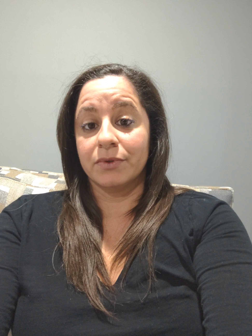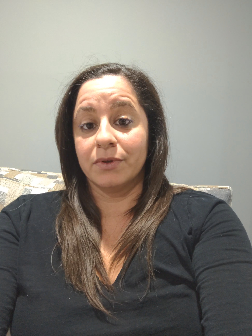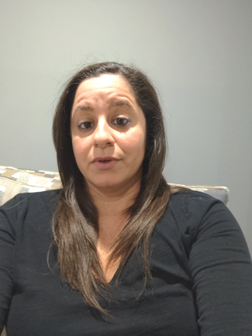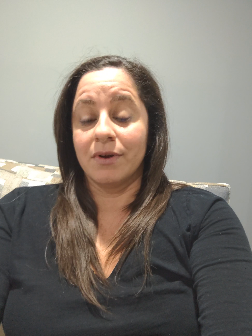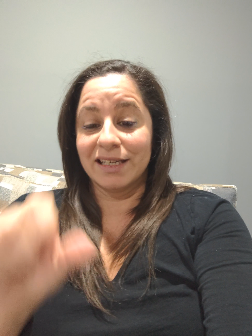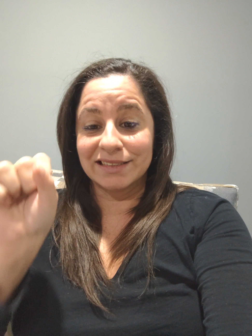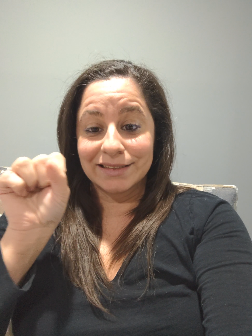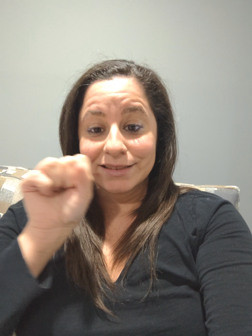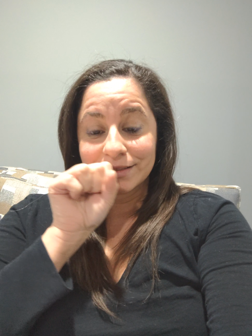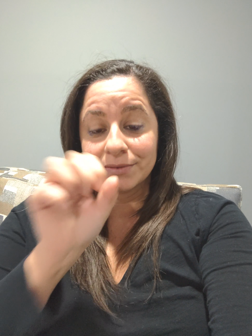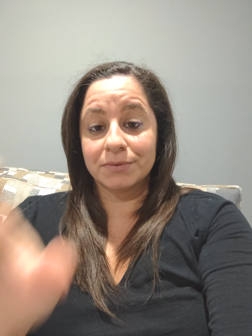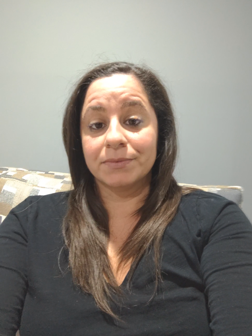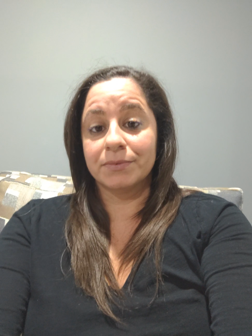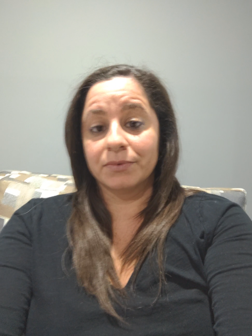carrot